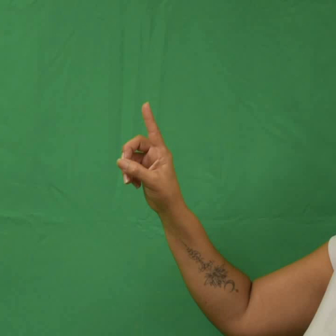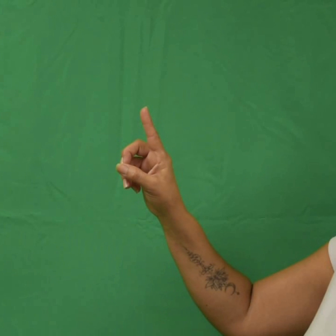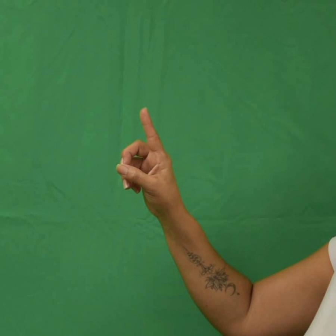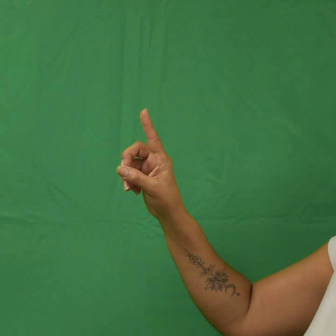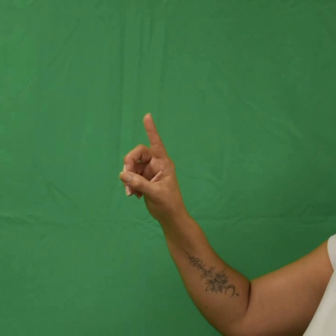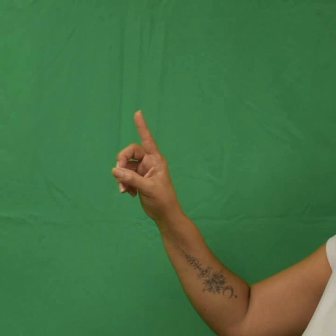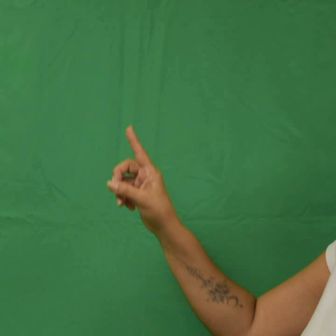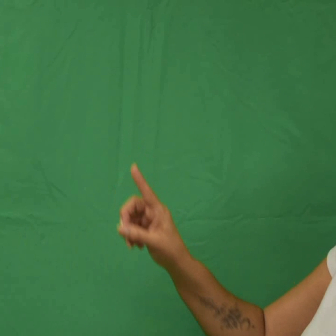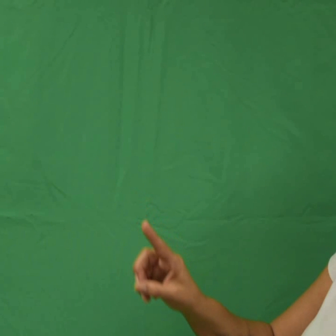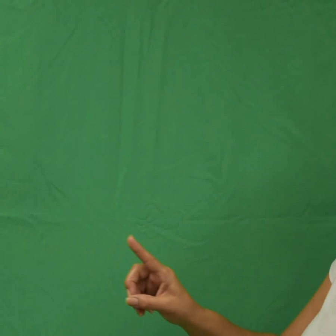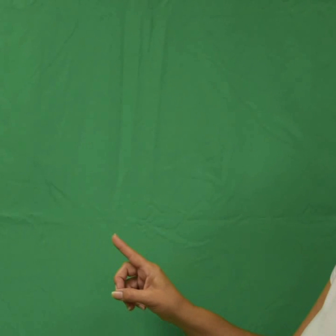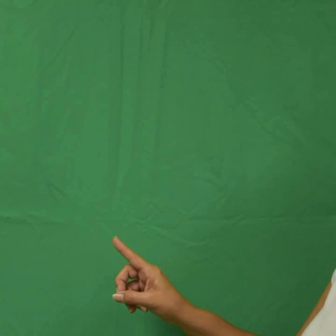Z